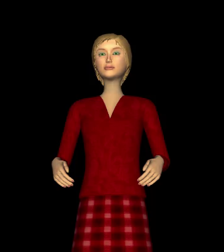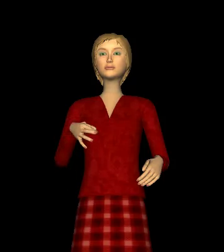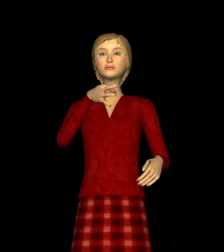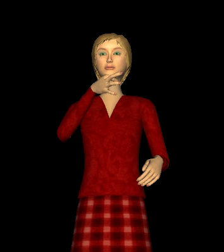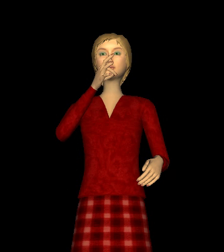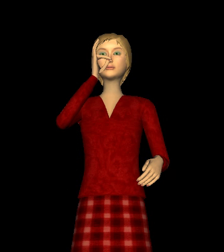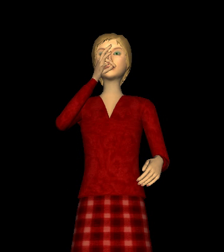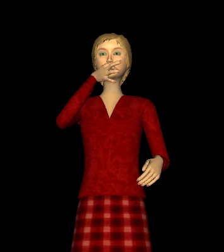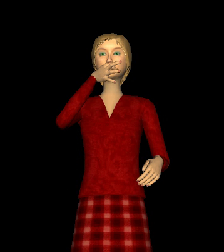فنجان